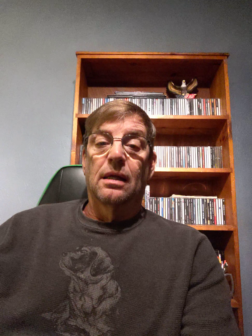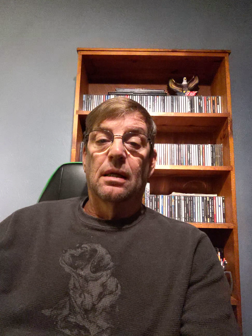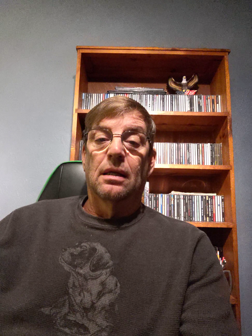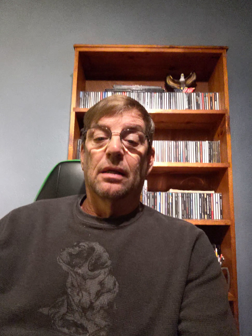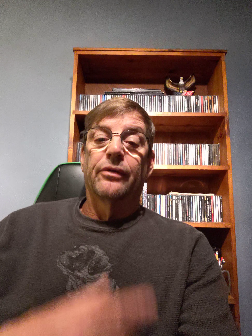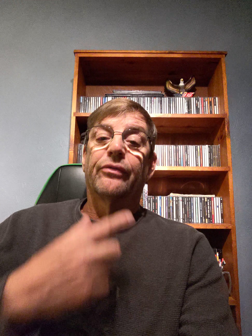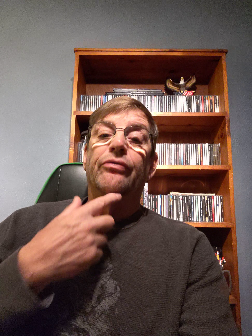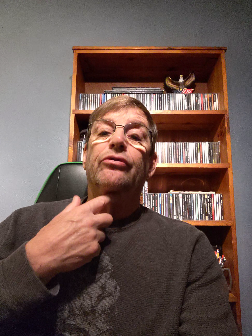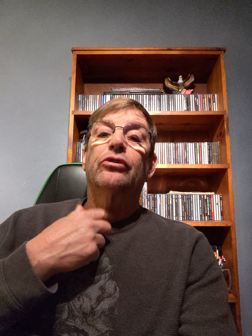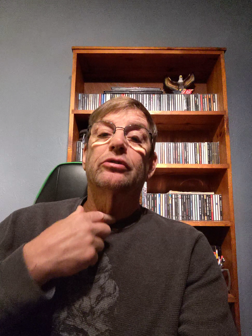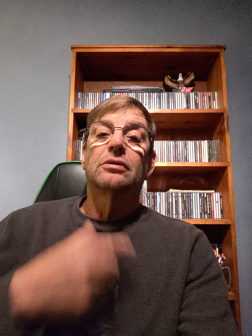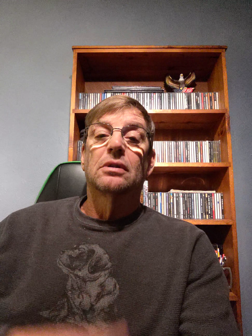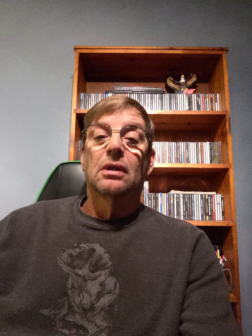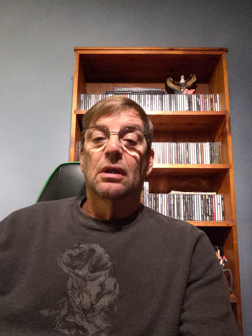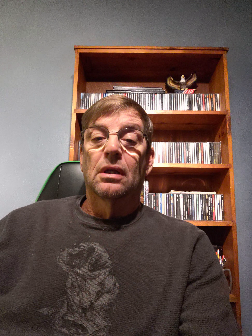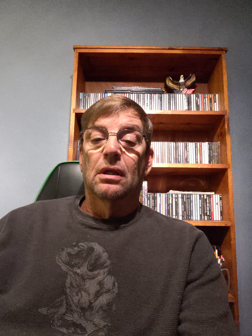thirsty